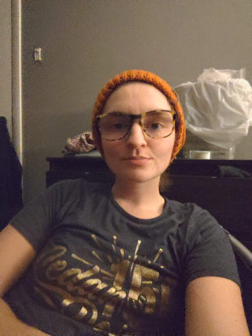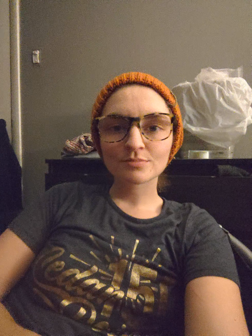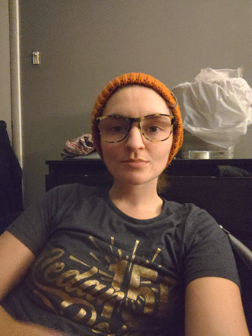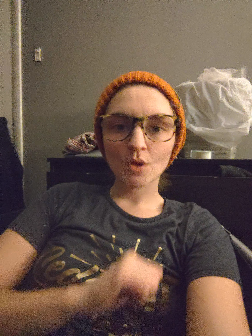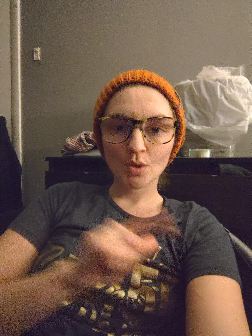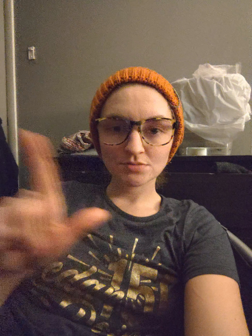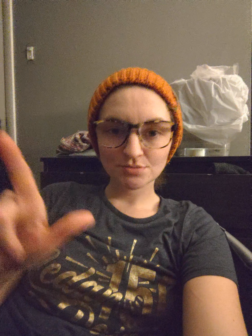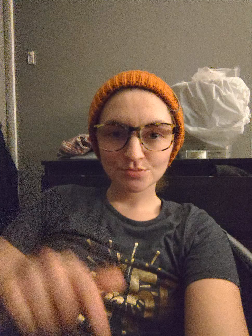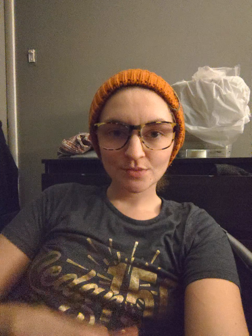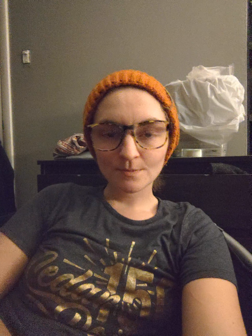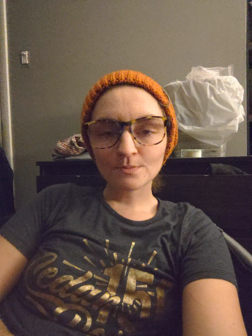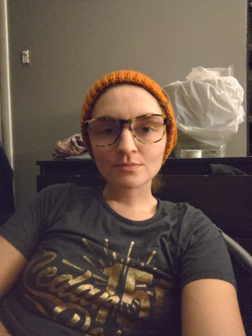all